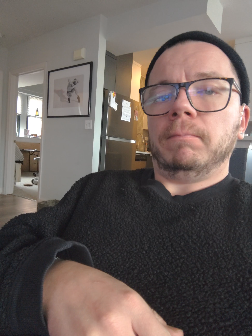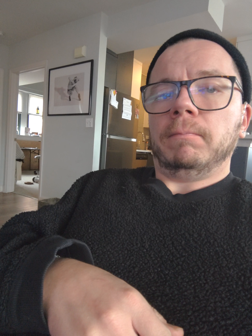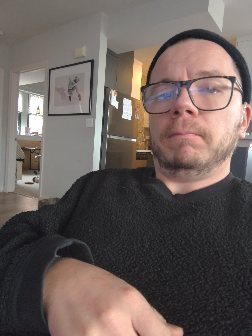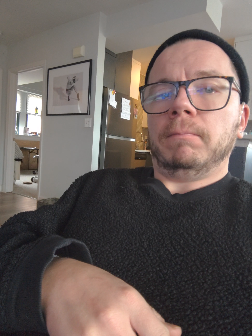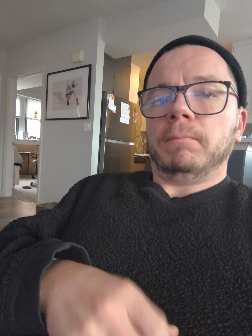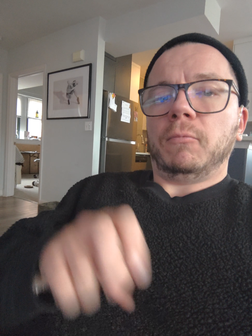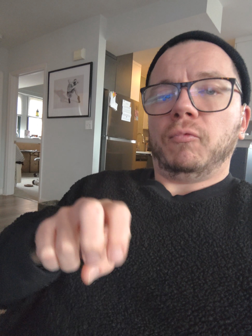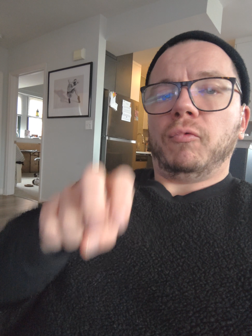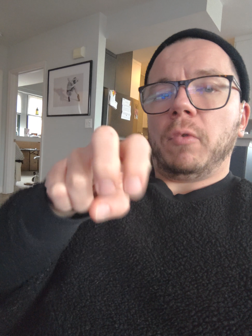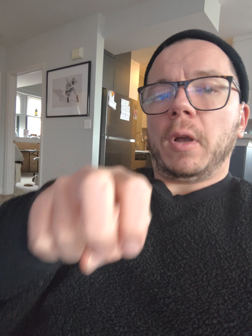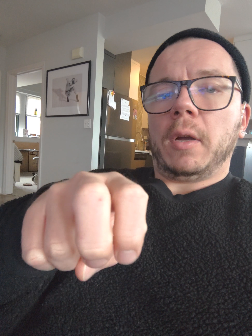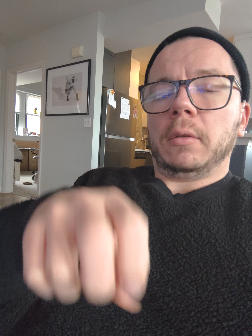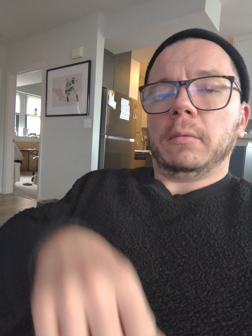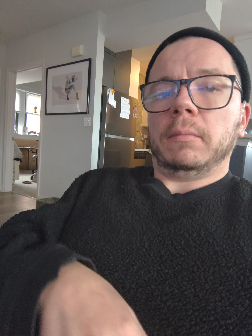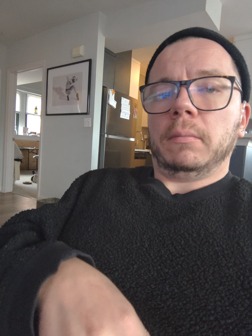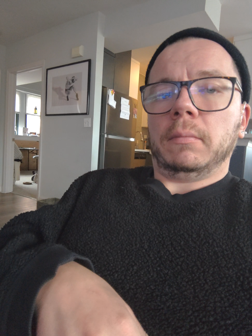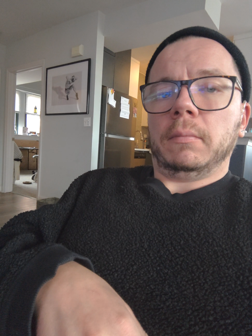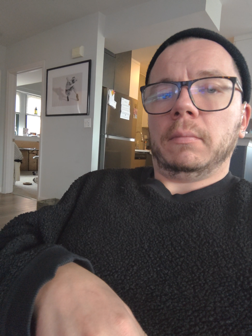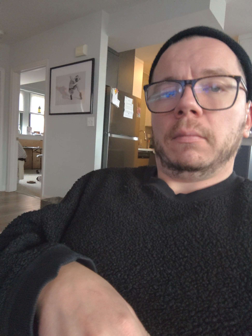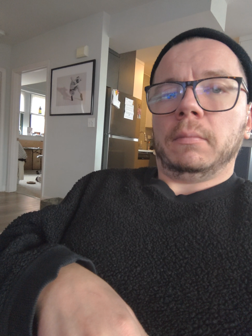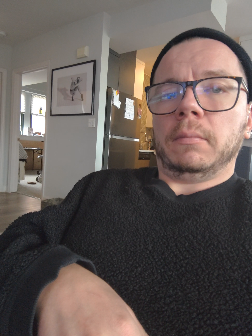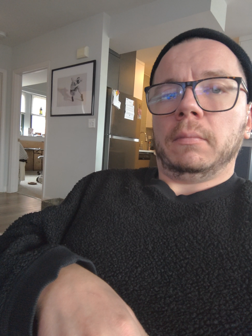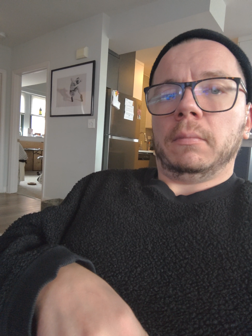ride